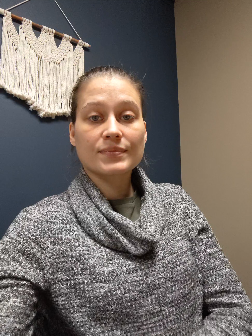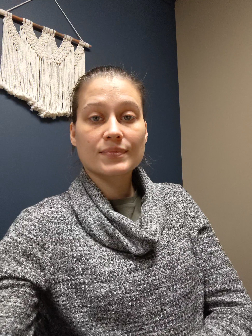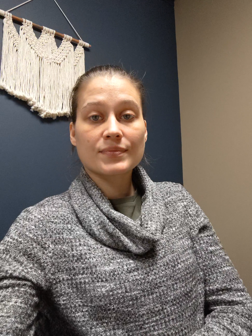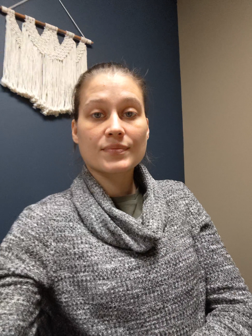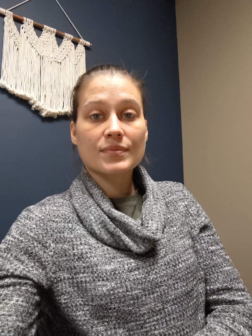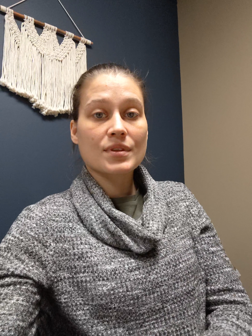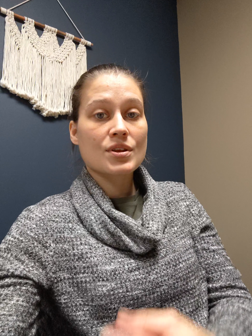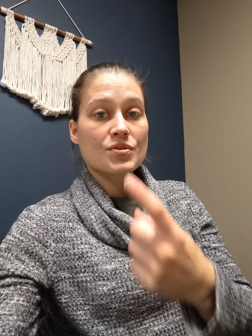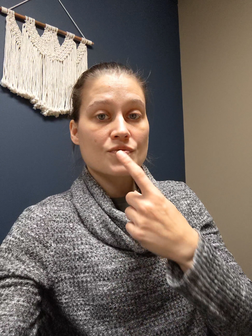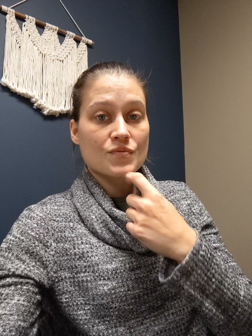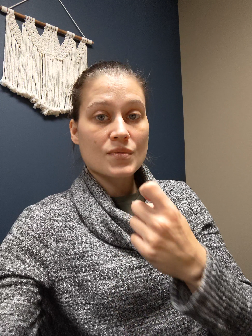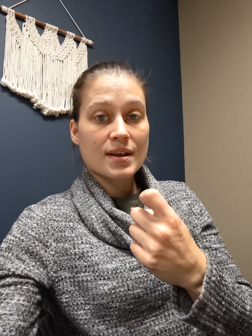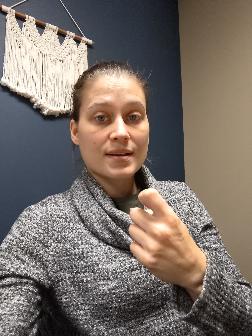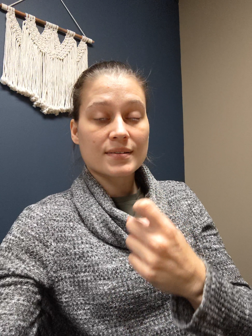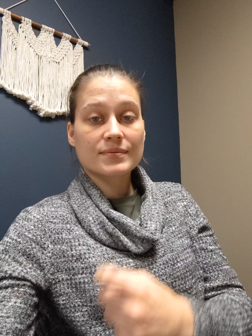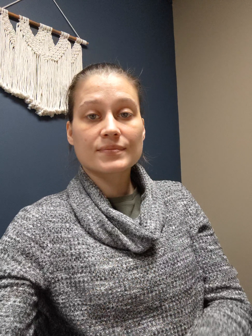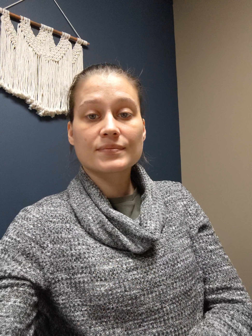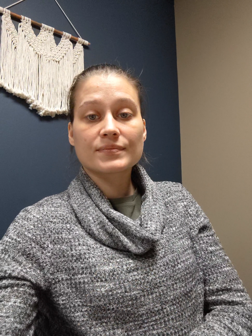red